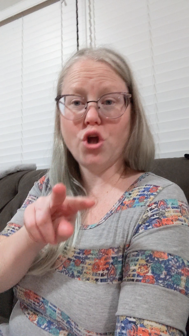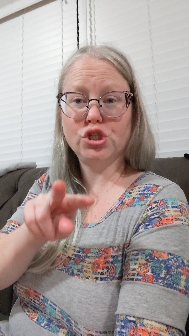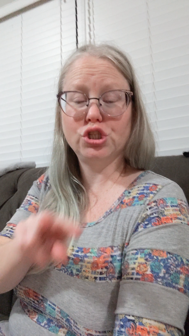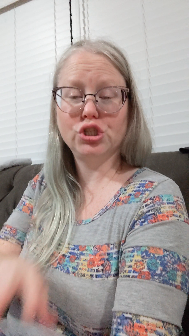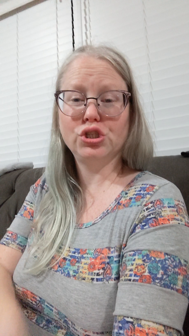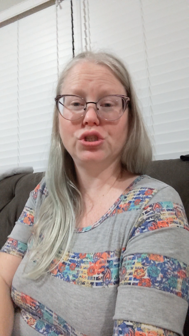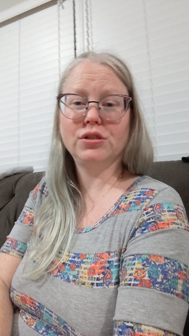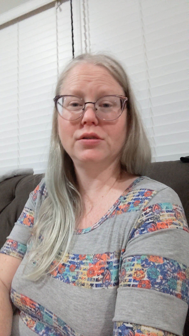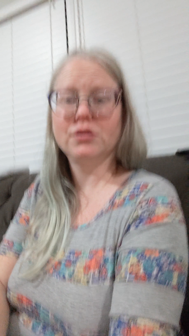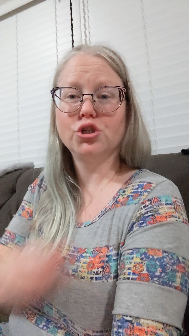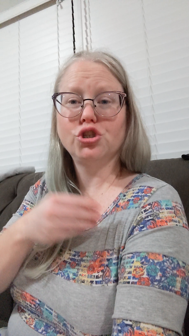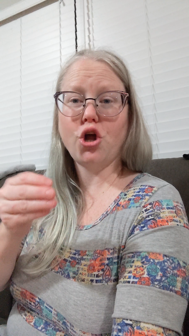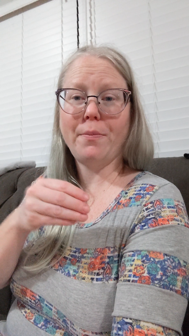shopping